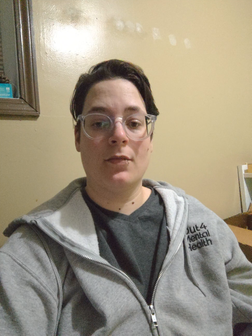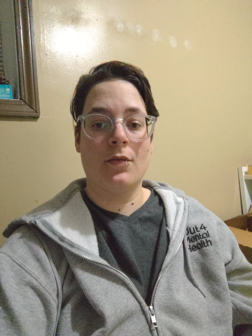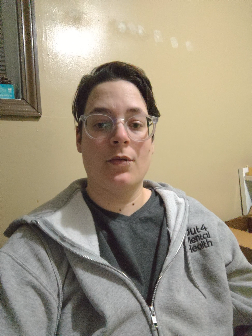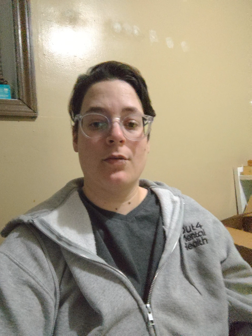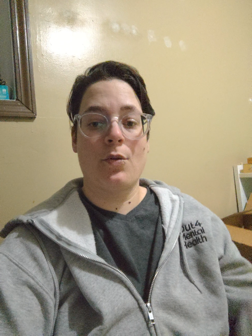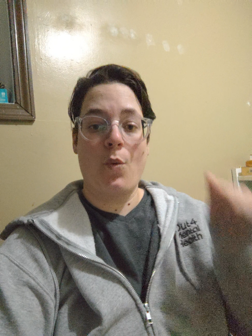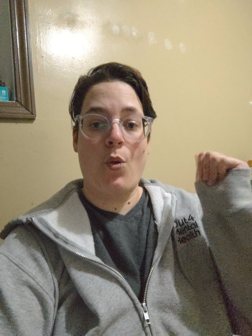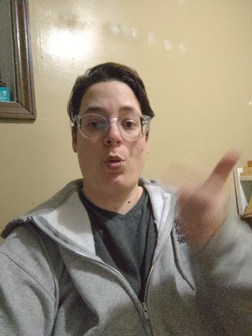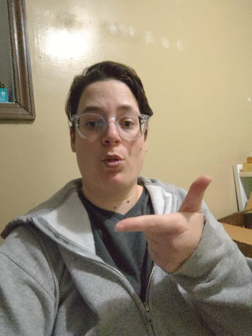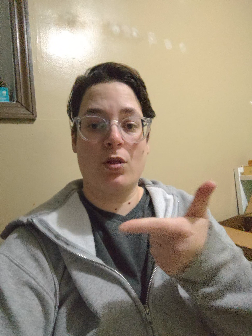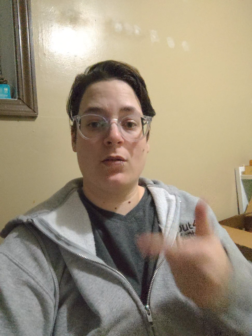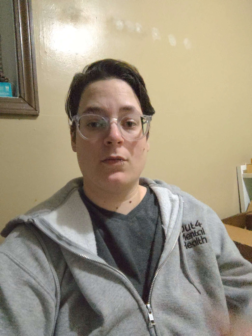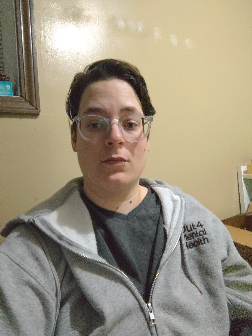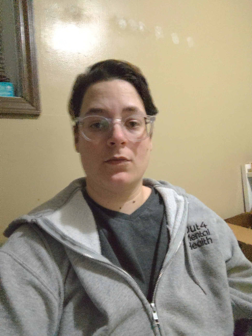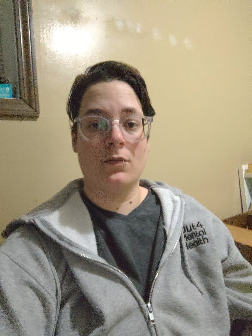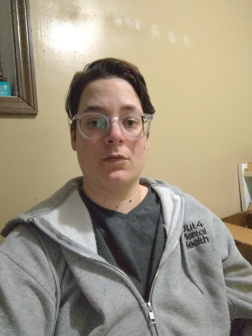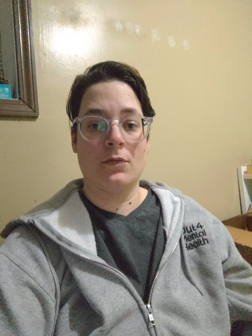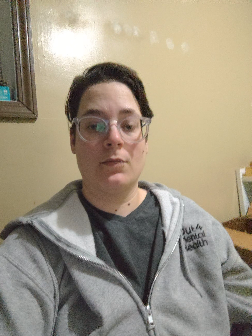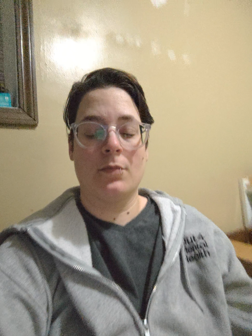all